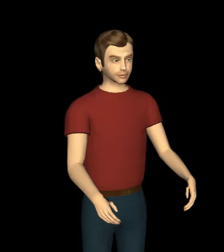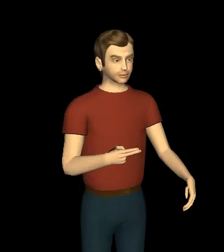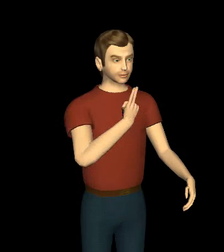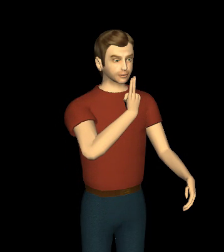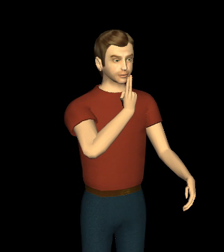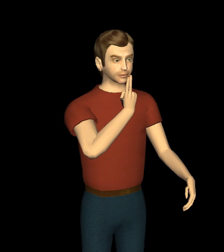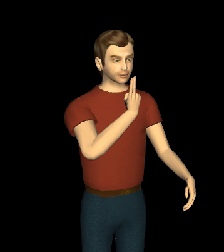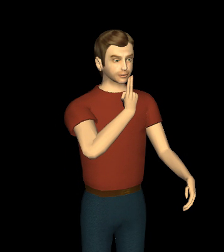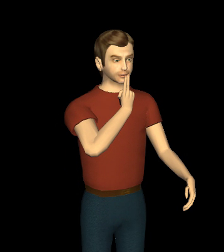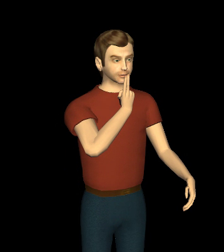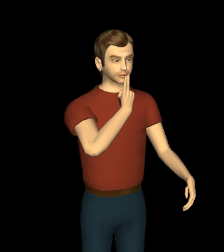سيجارة